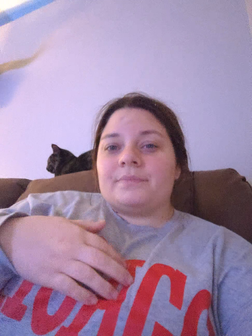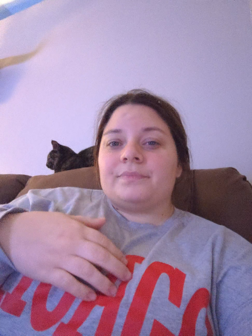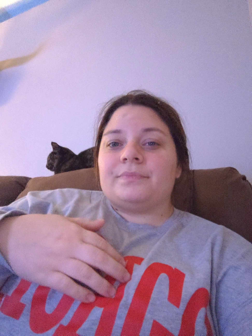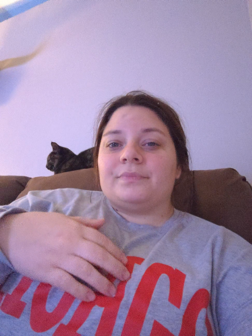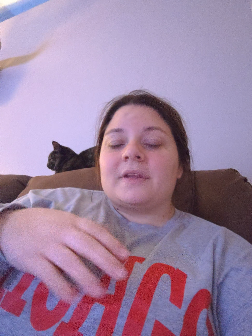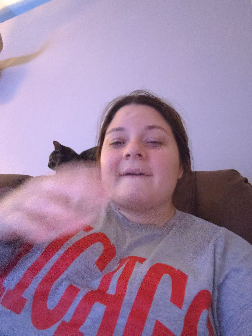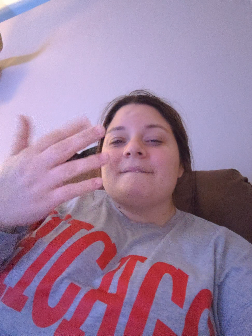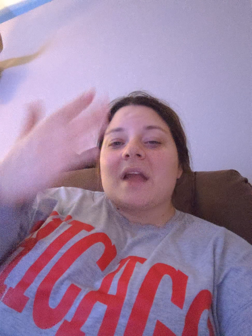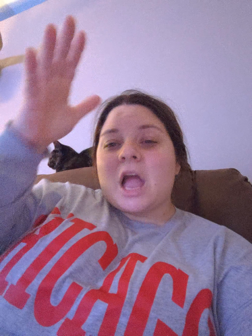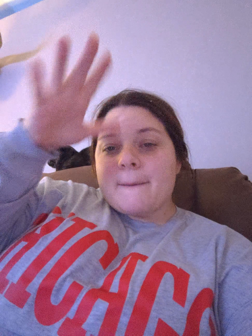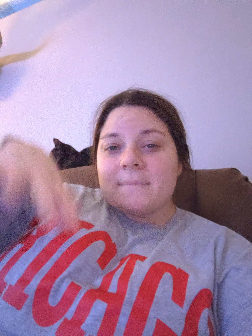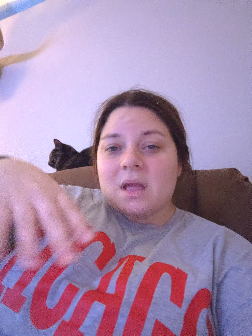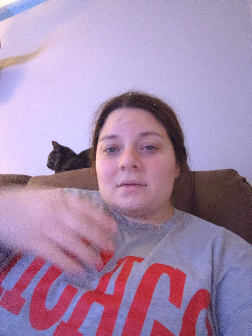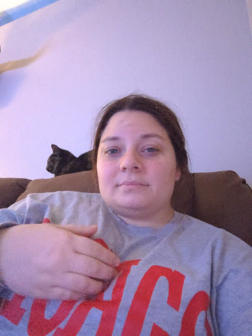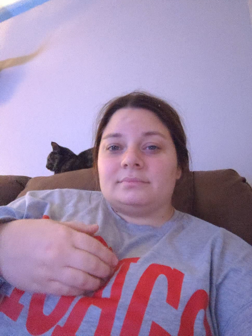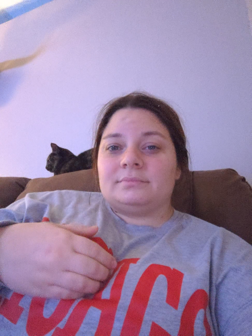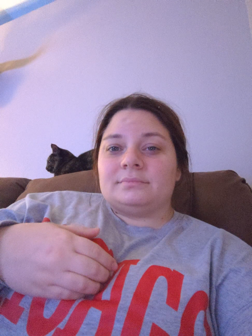fireman